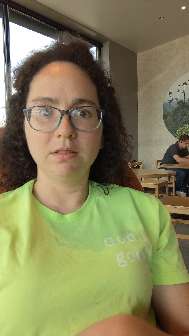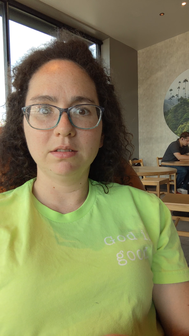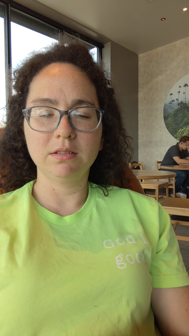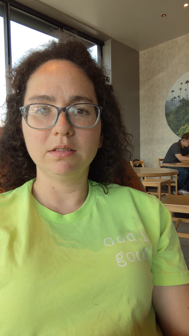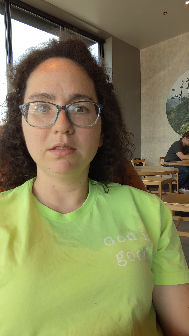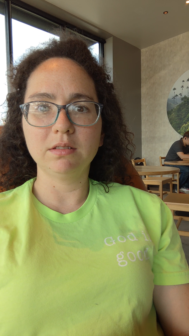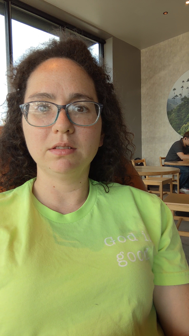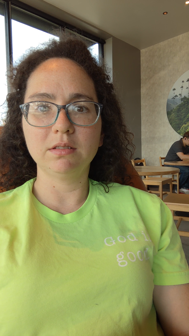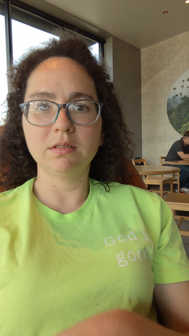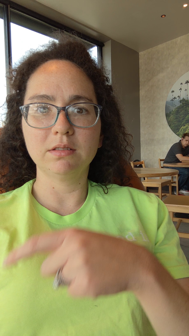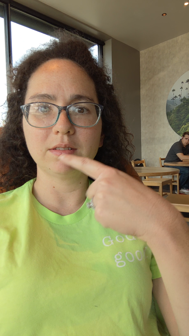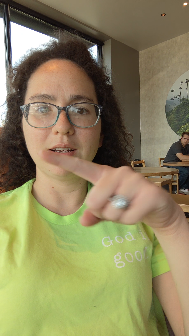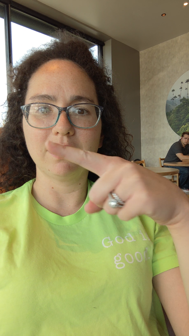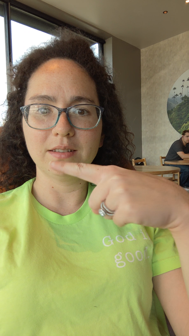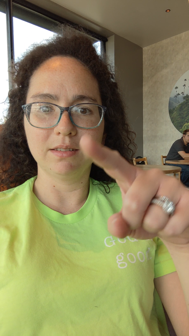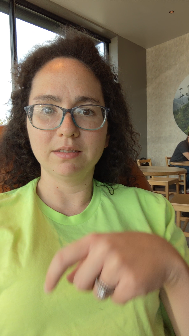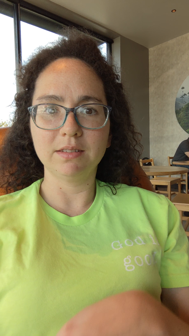knife